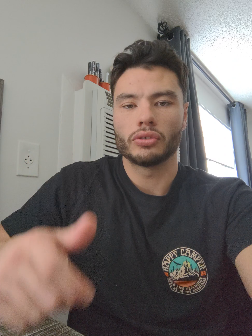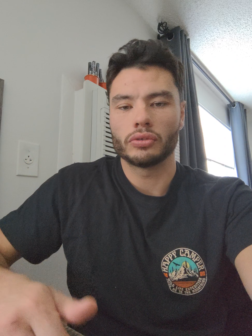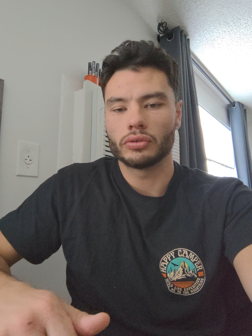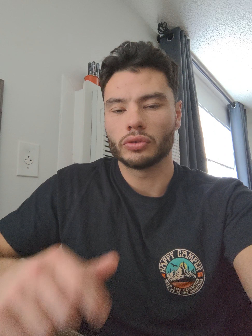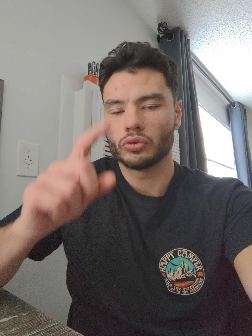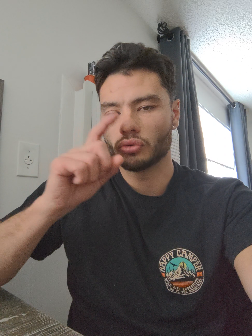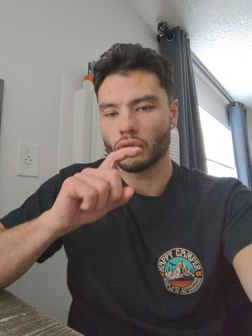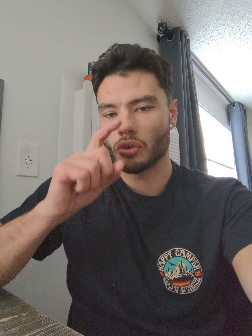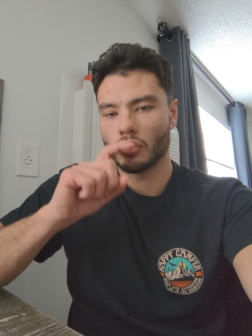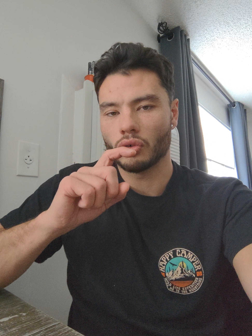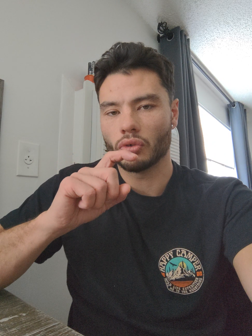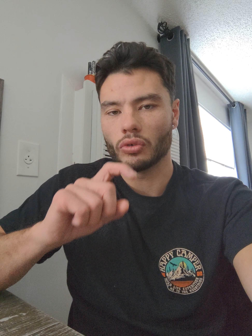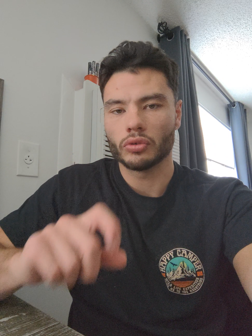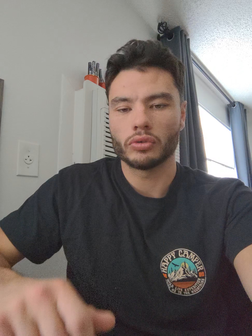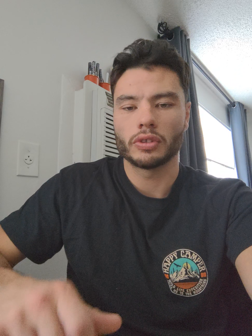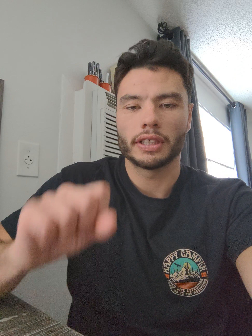doll